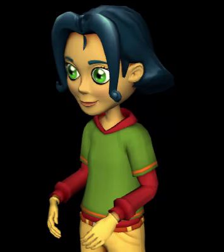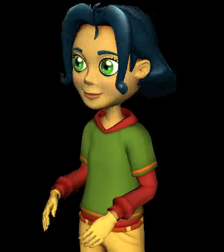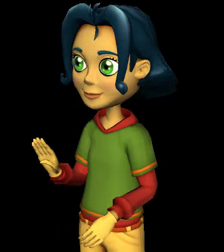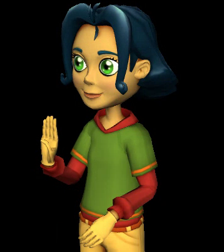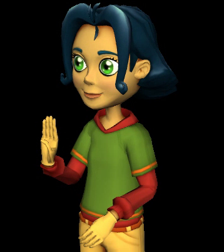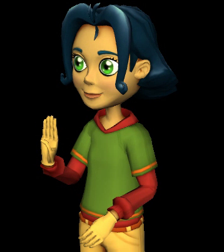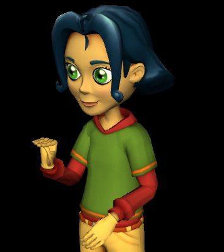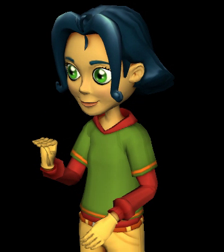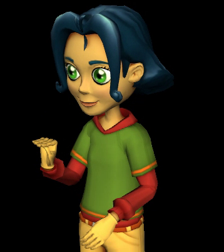أزرق